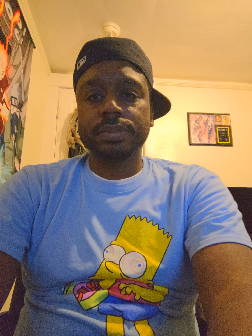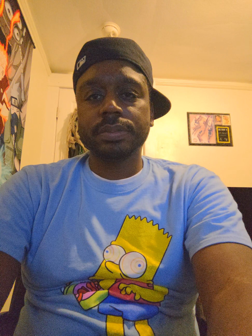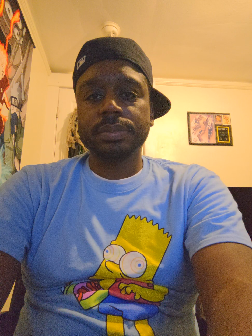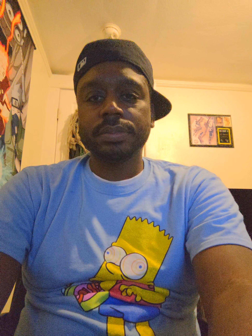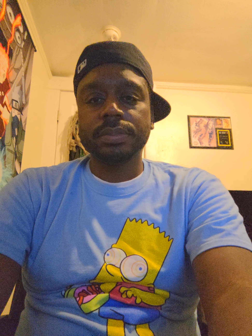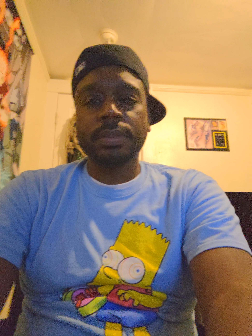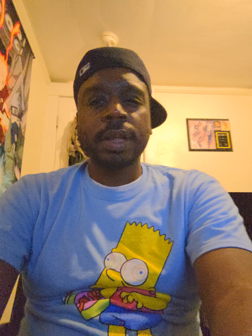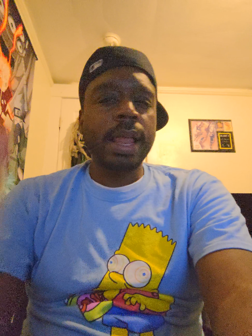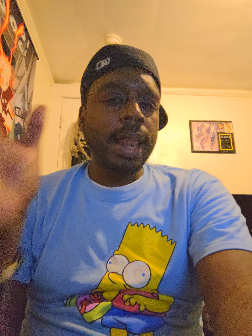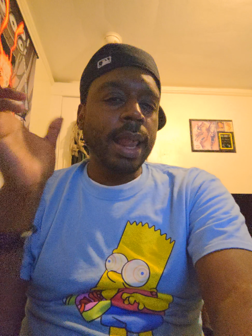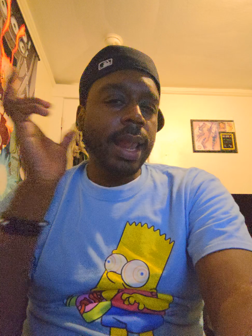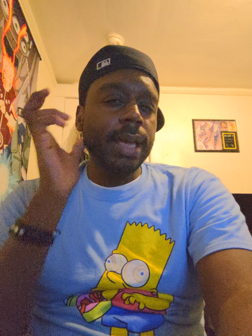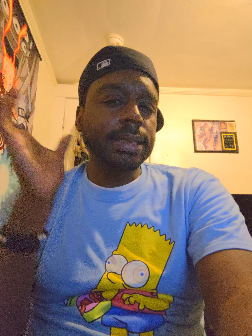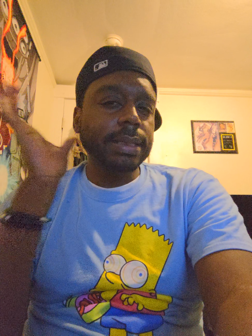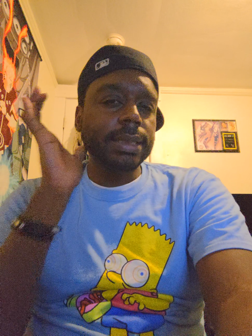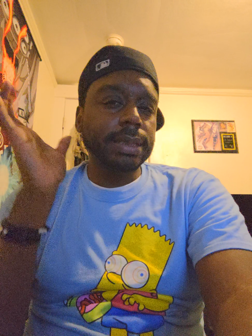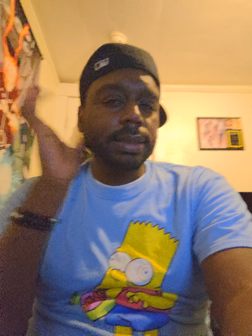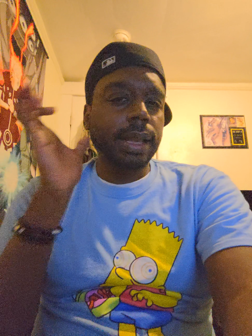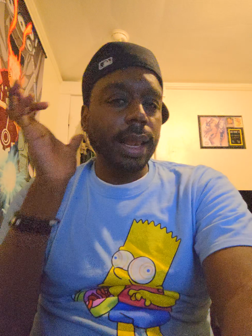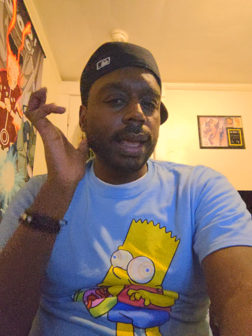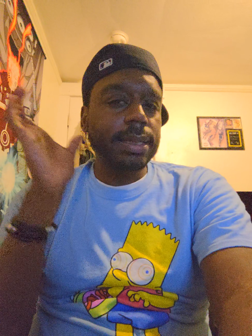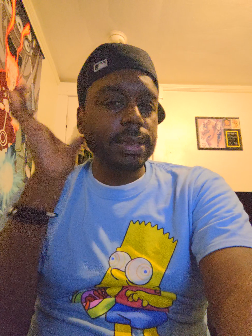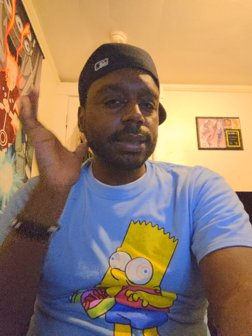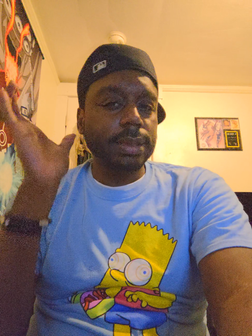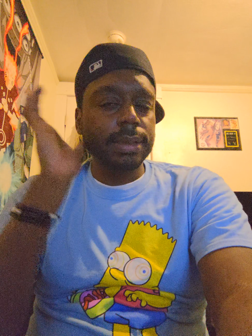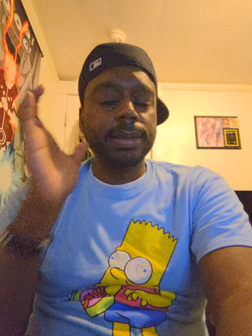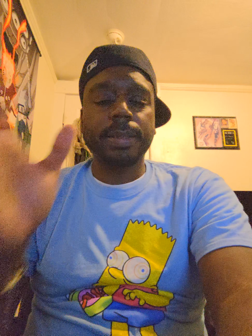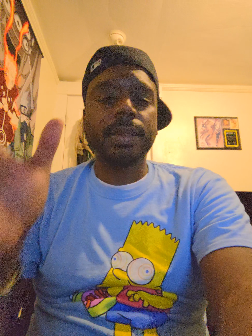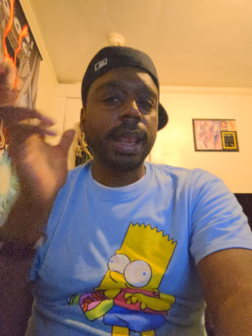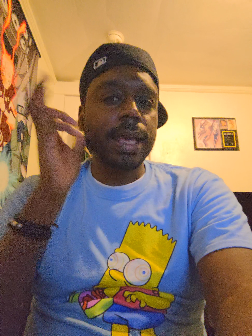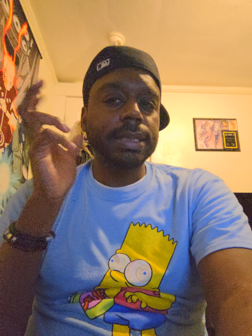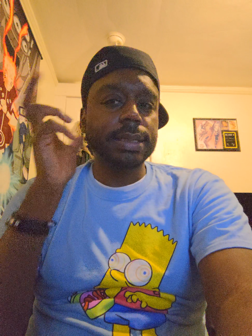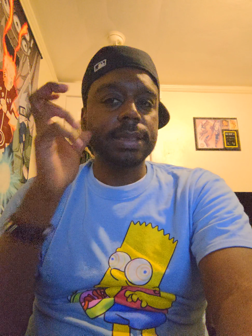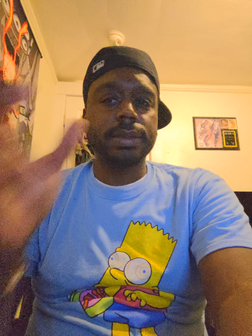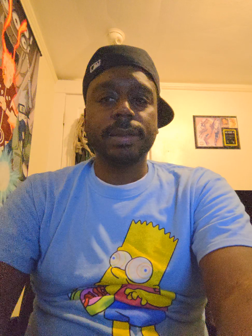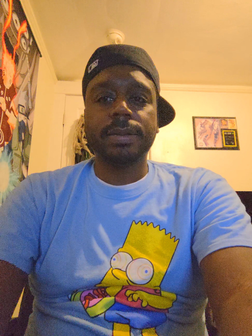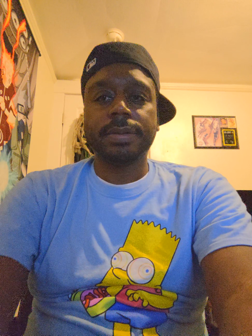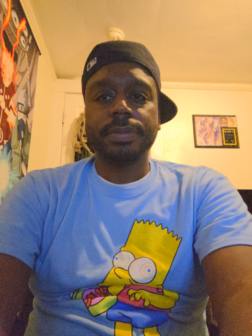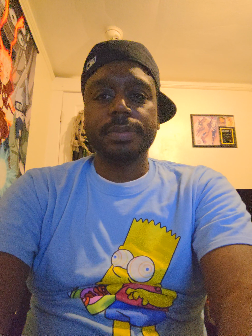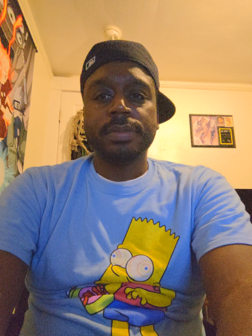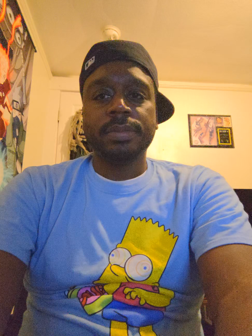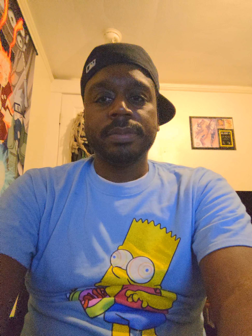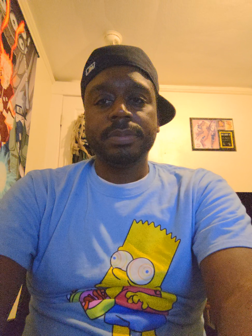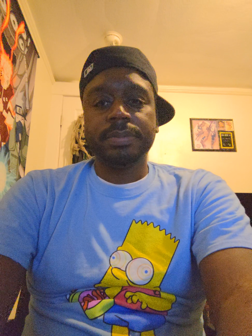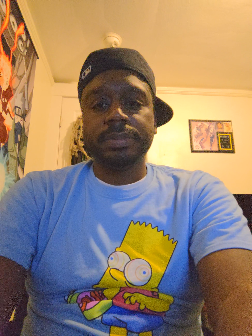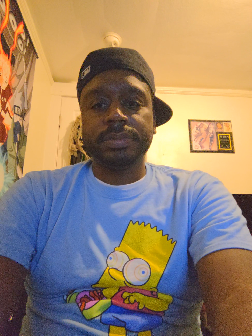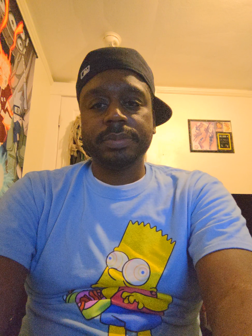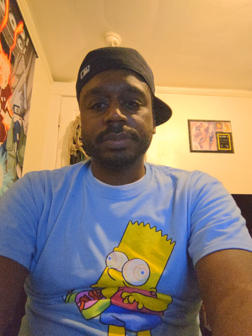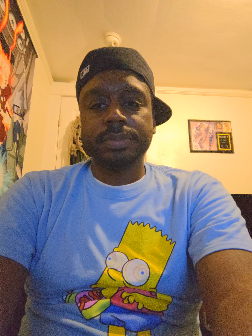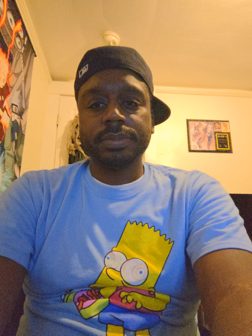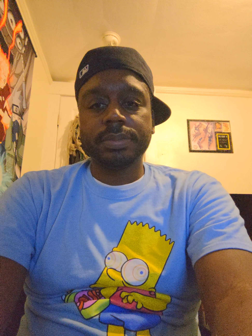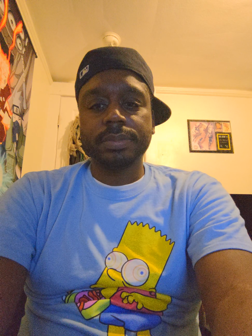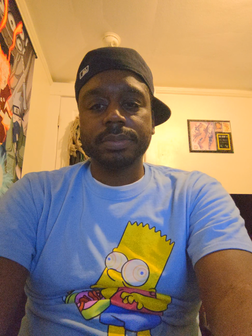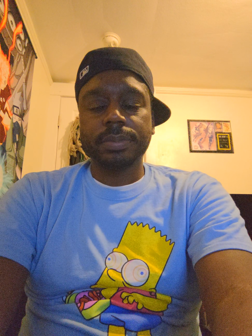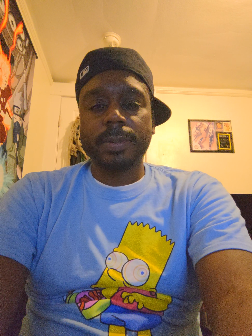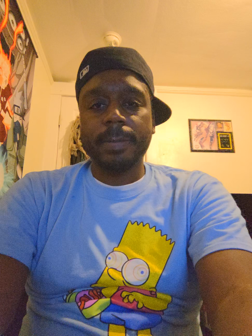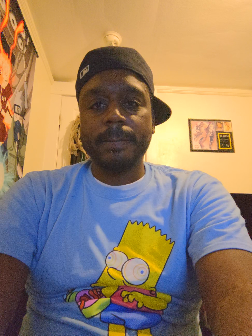listen